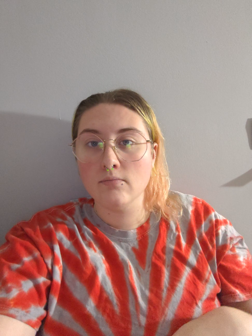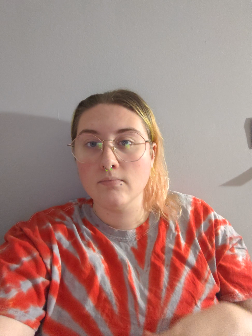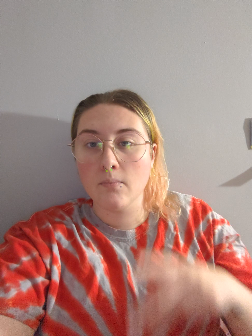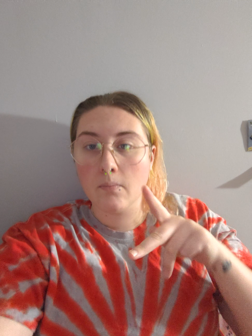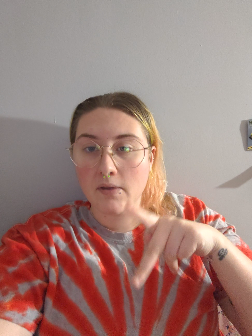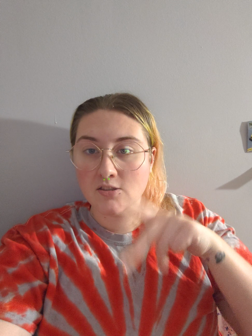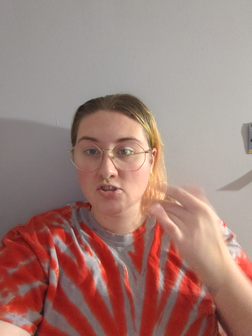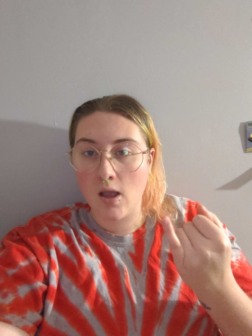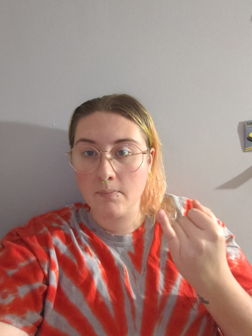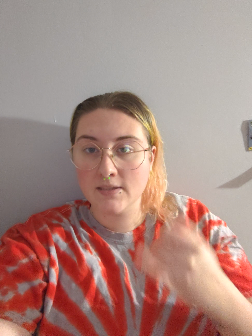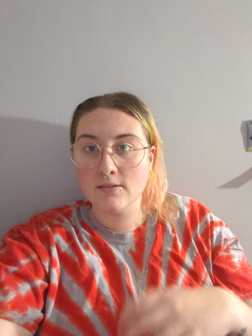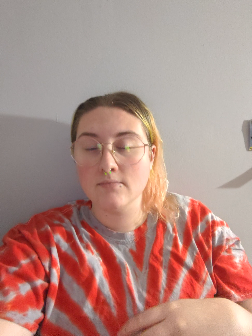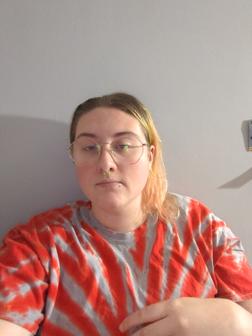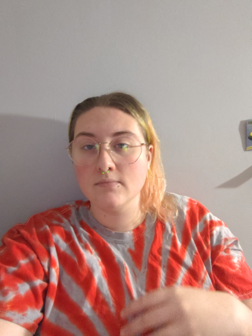pajamas